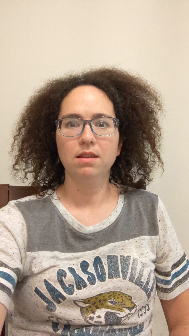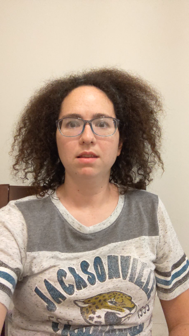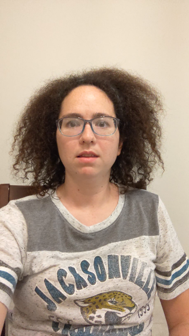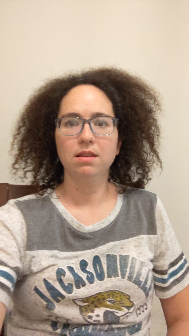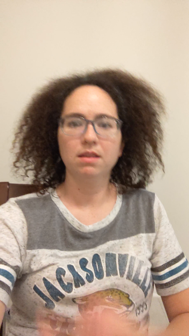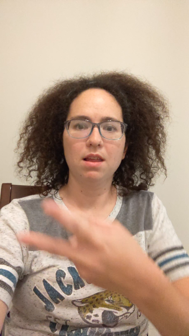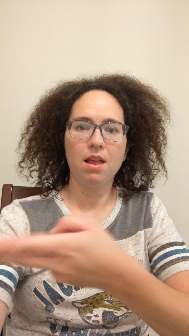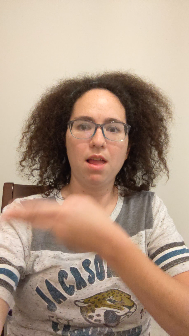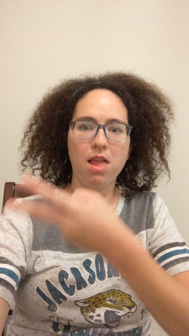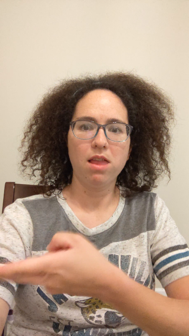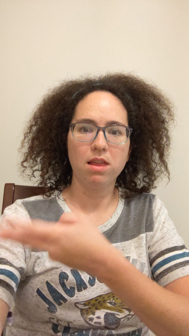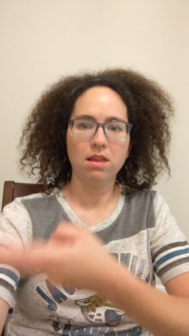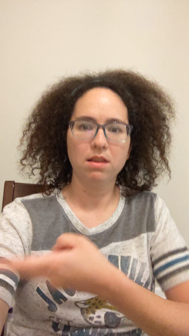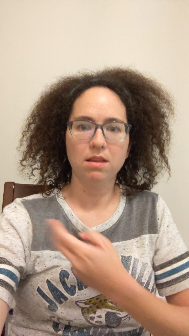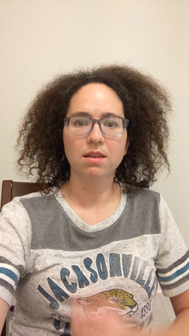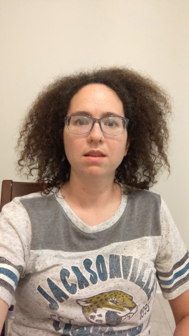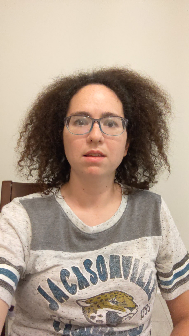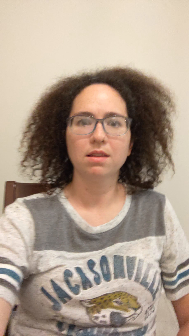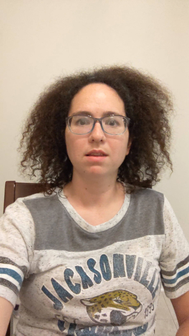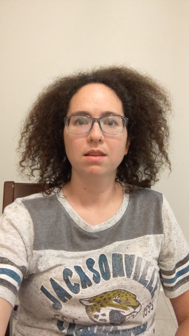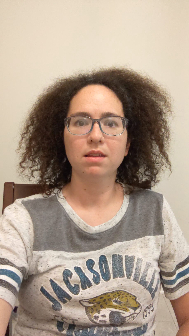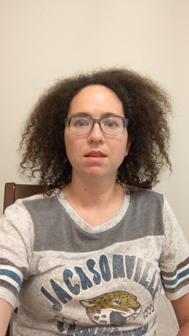sheep